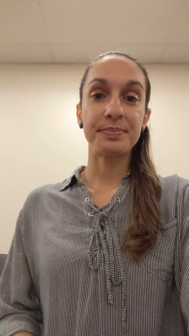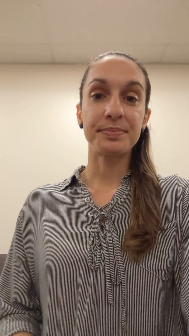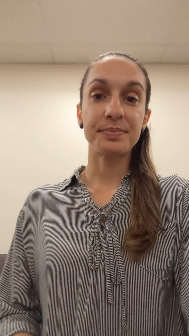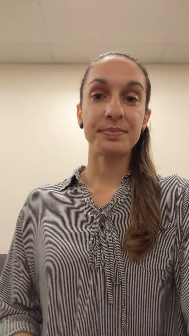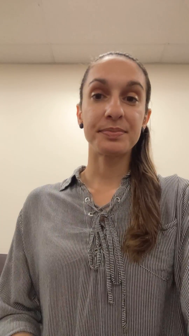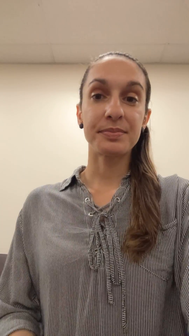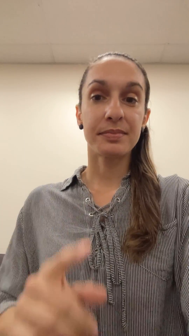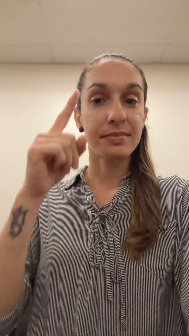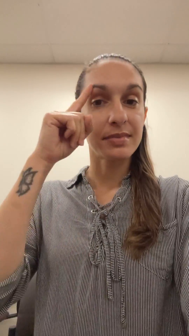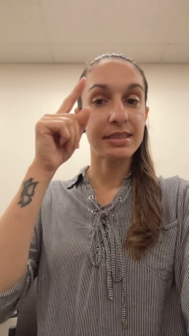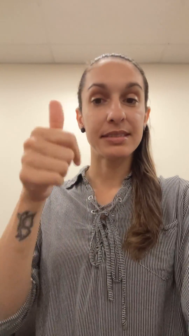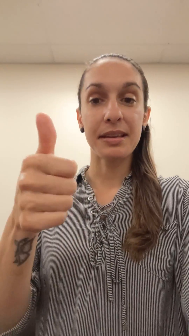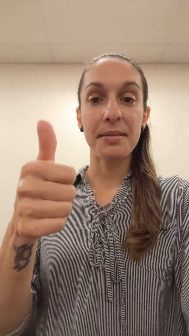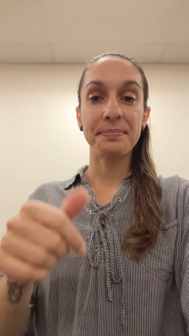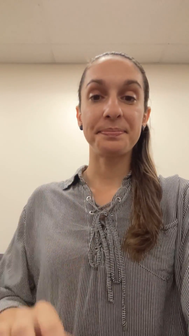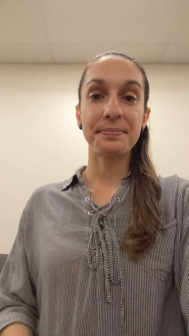dime